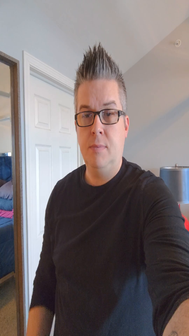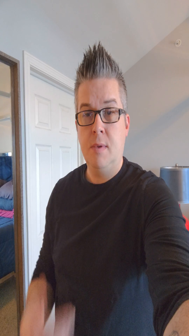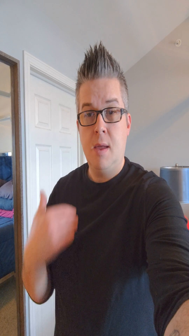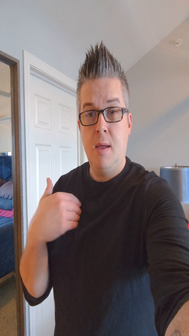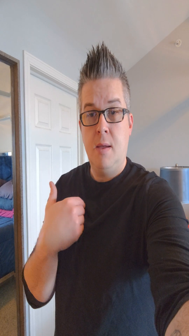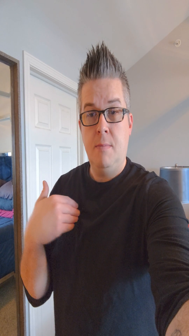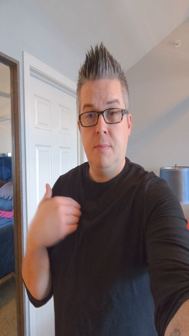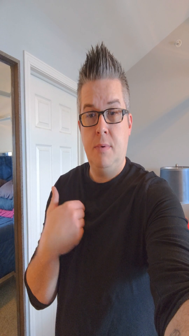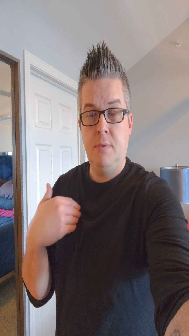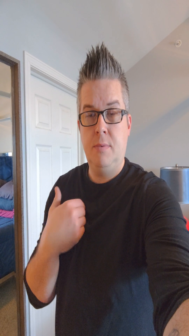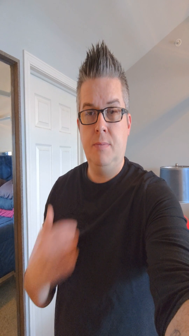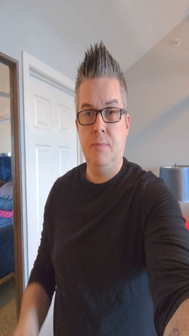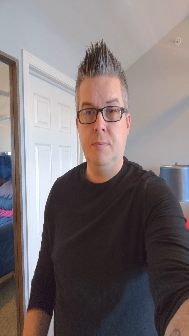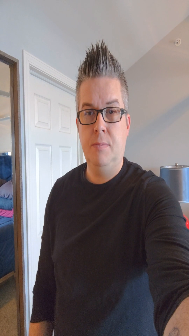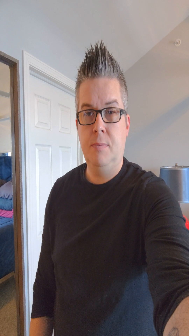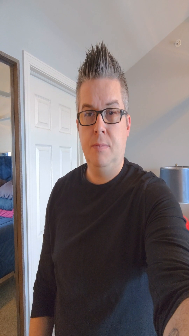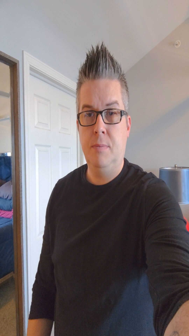animal